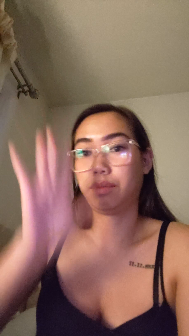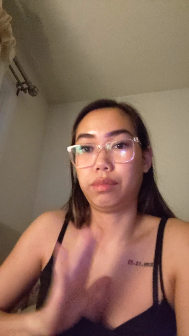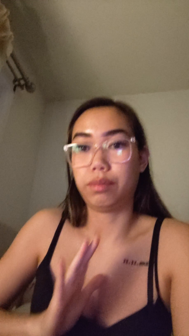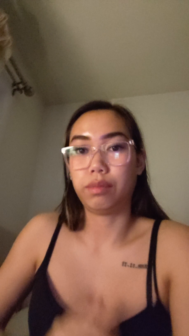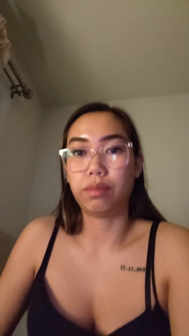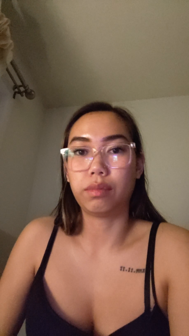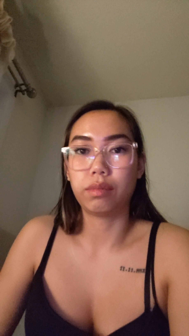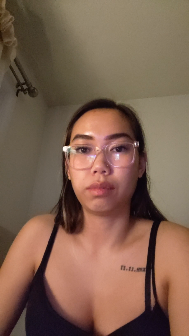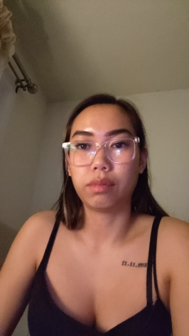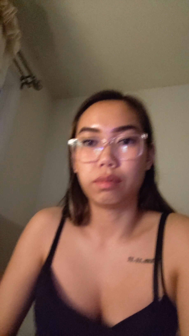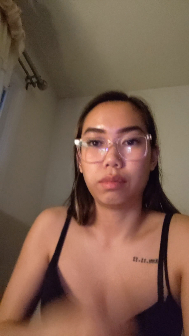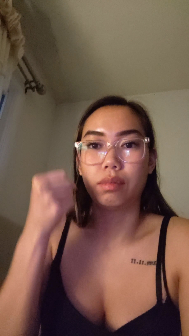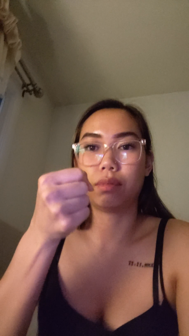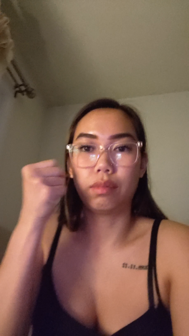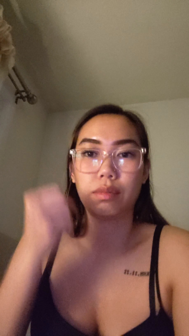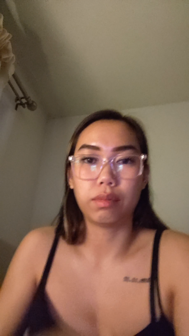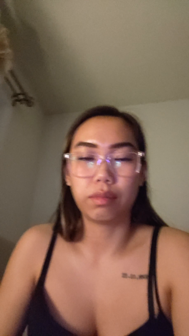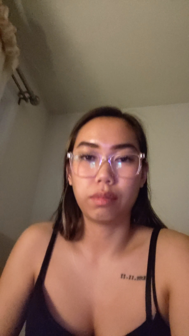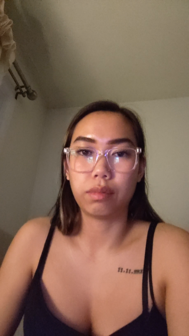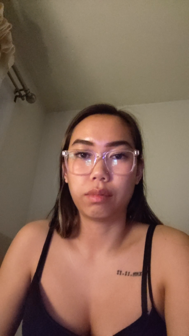hit